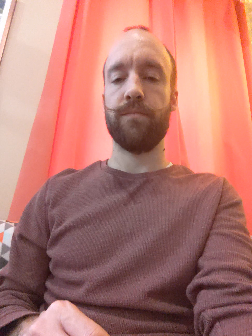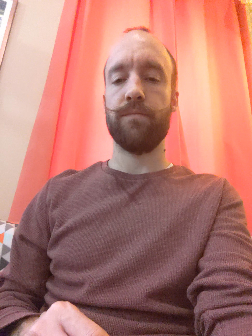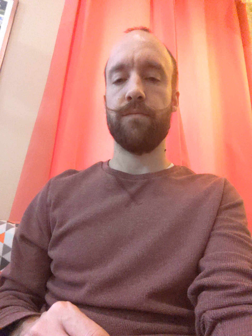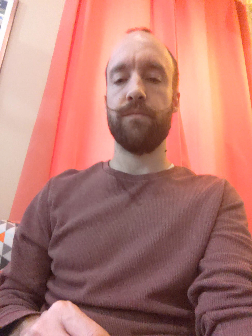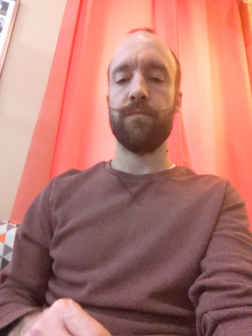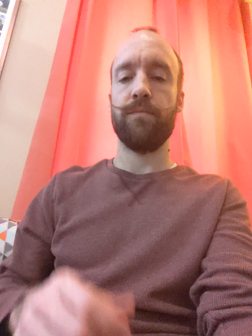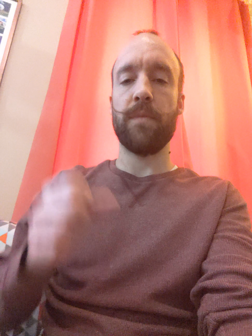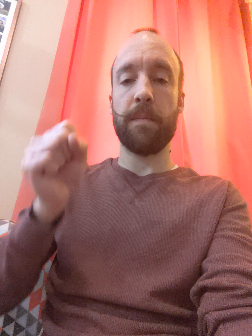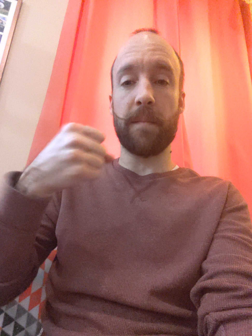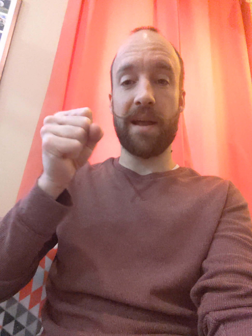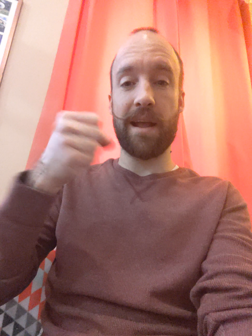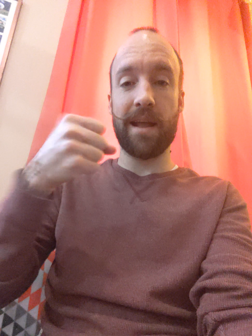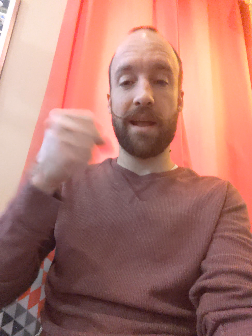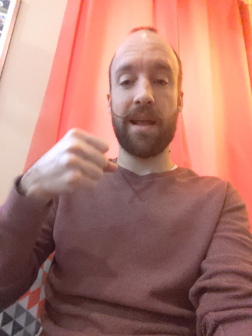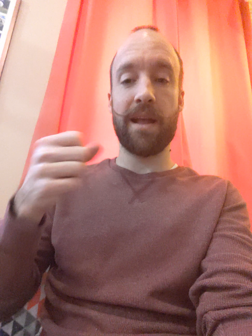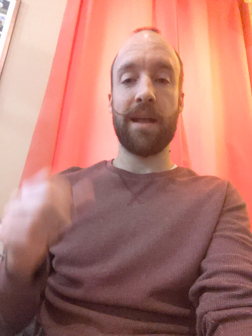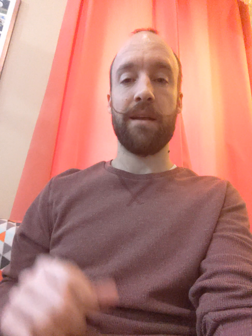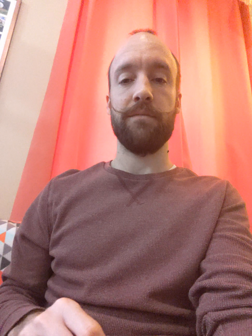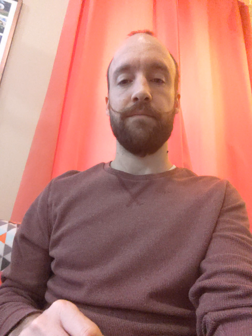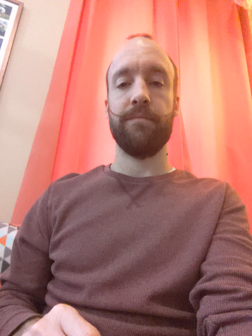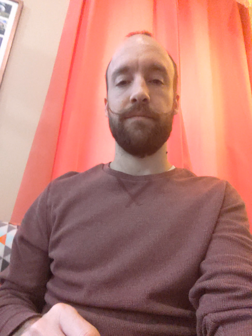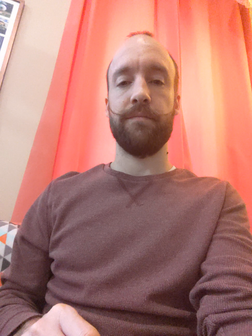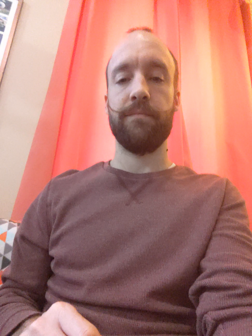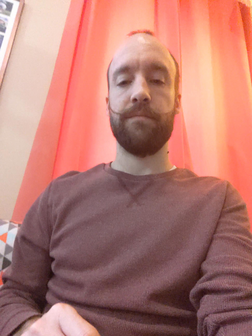make